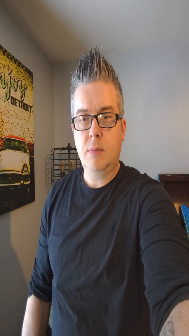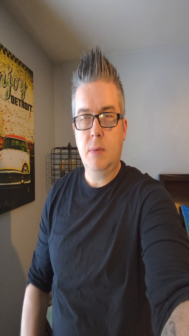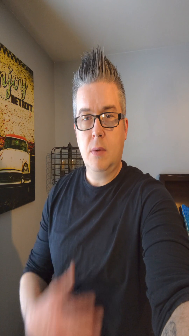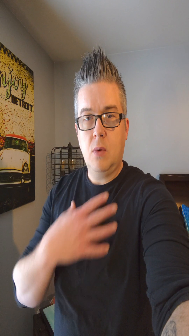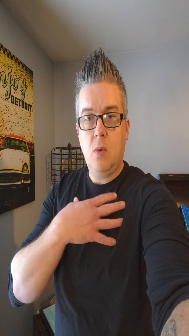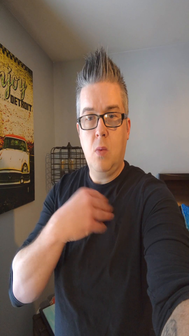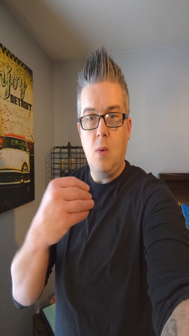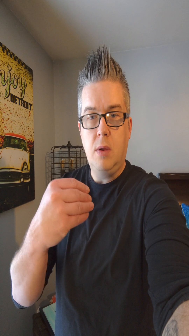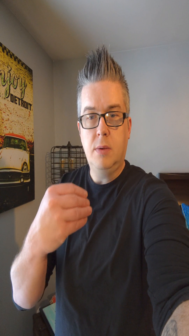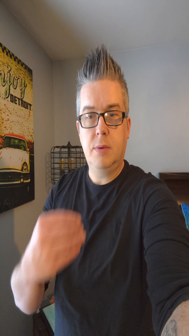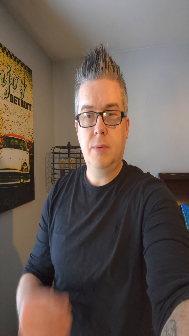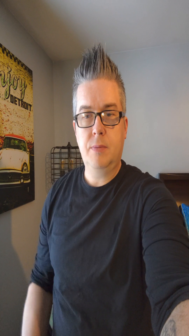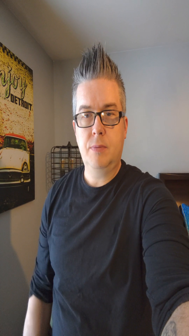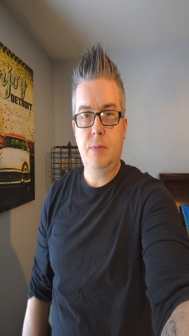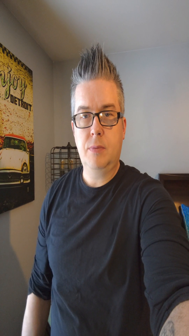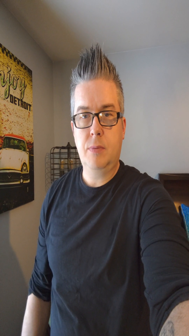white